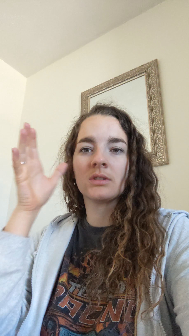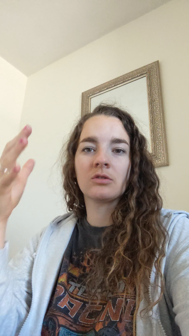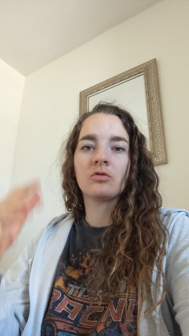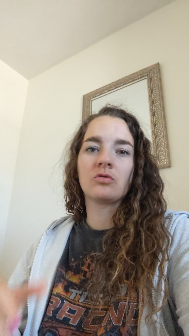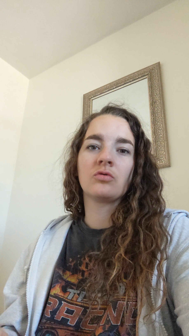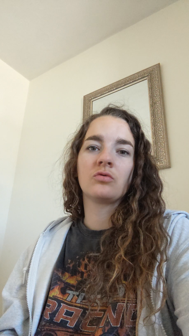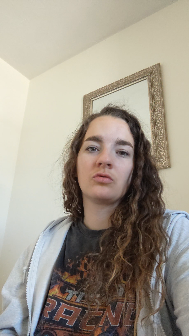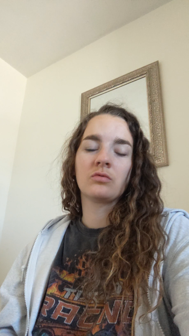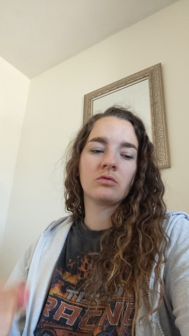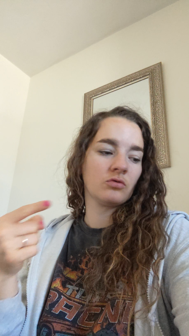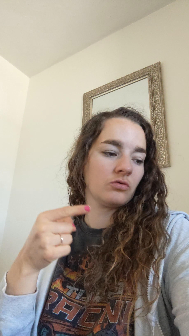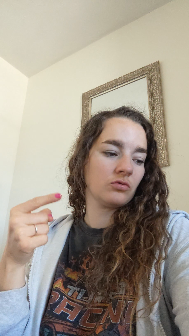hurt